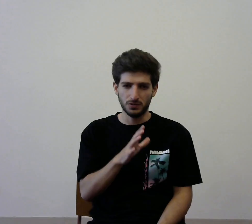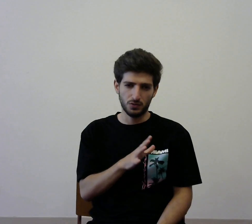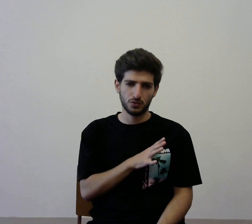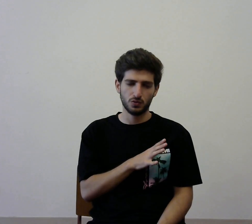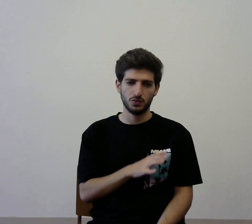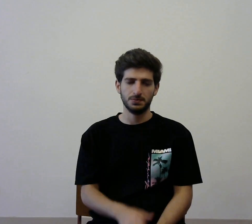olmaq